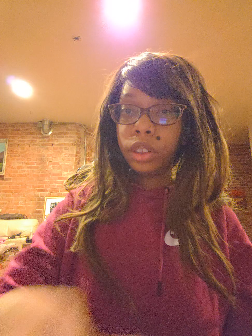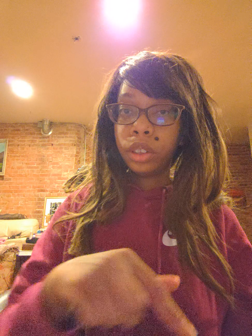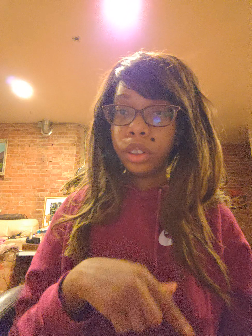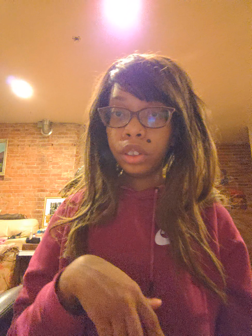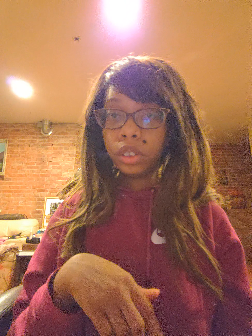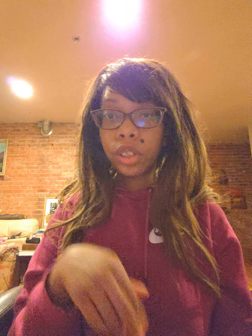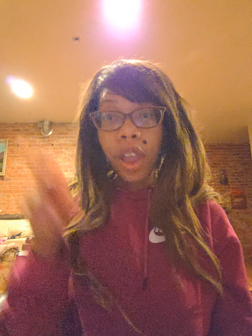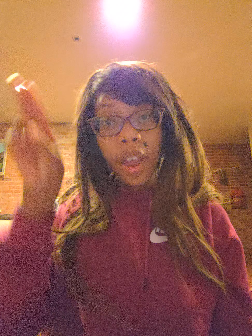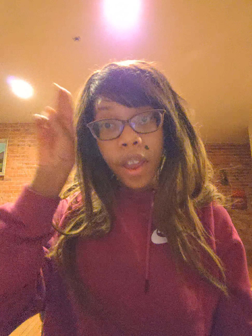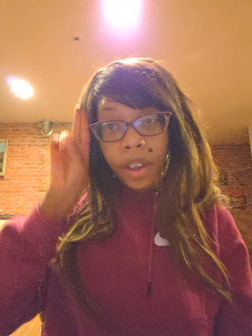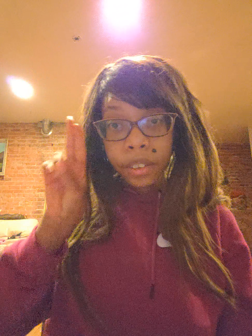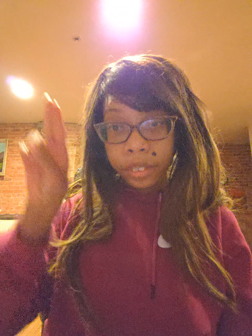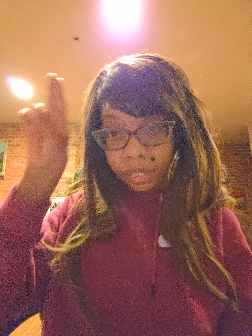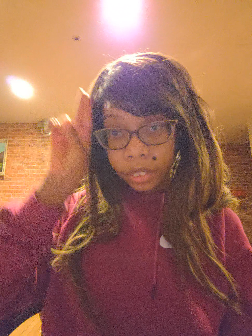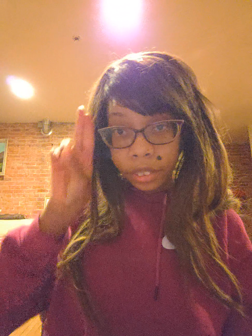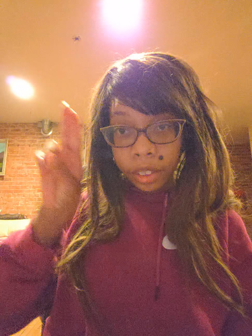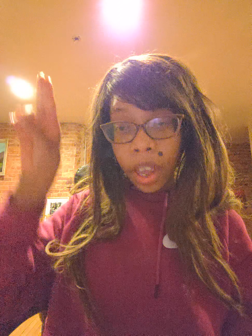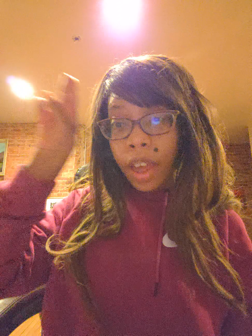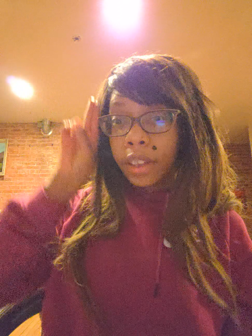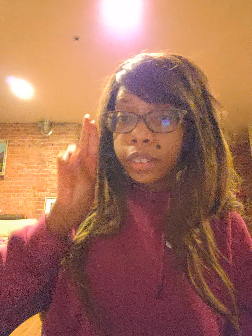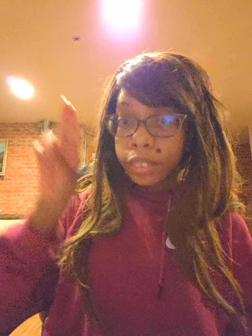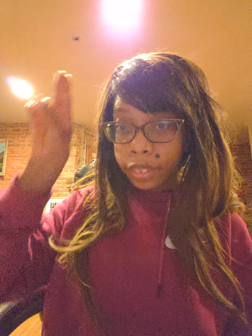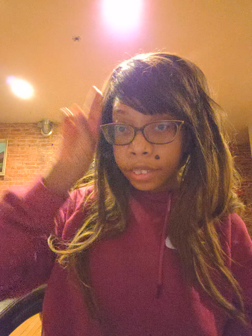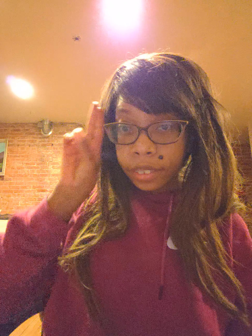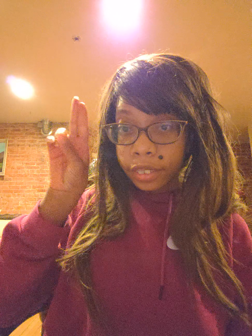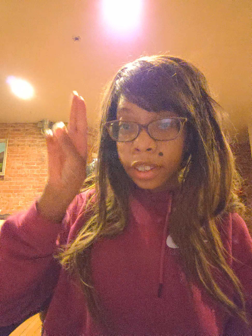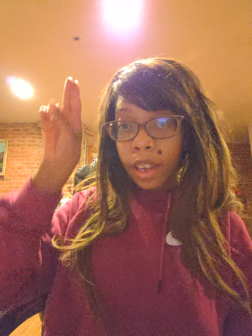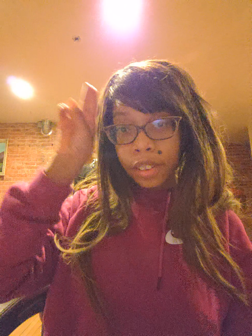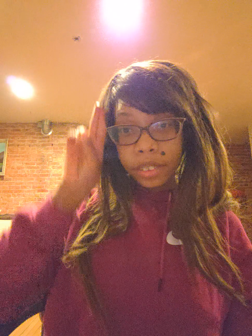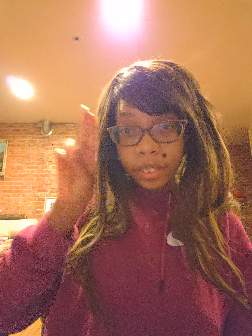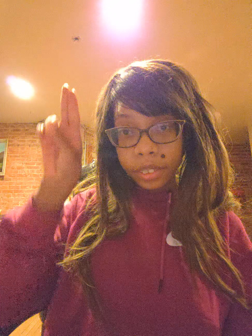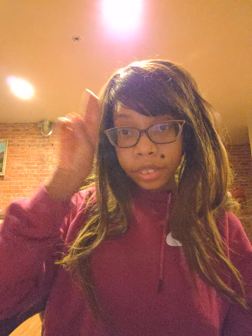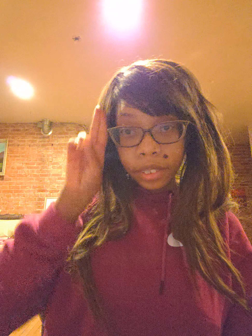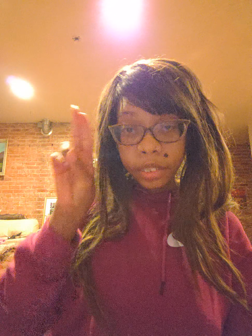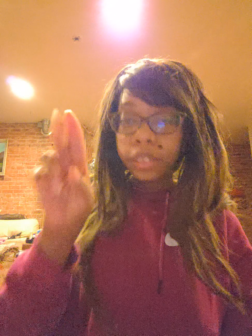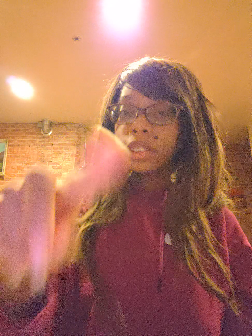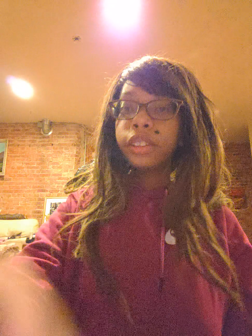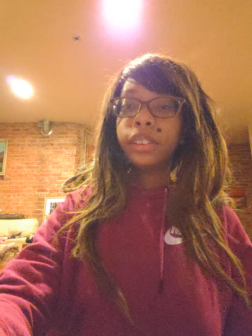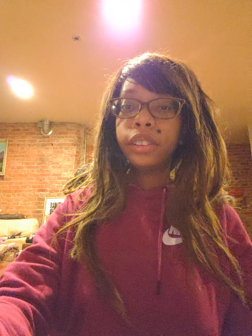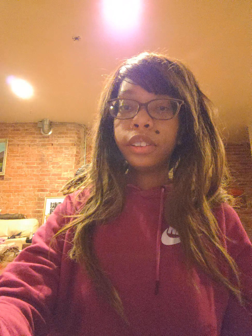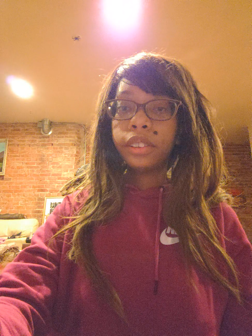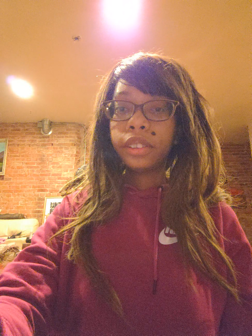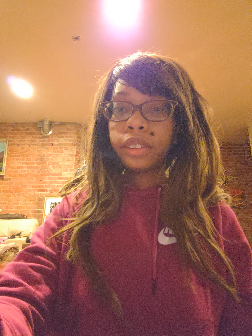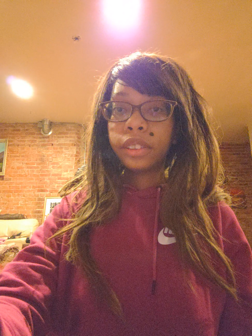uncle